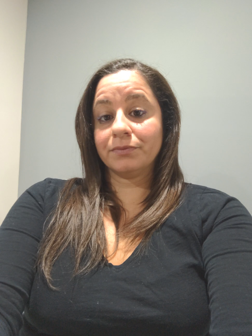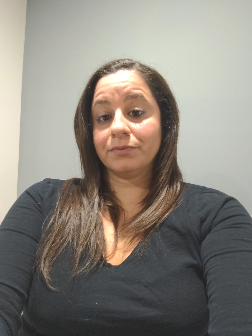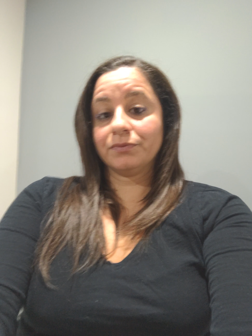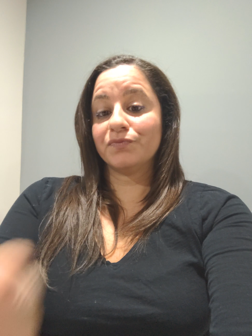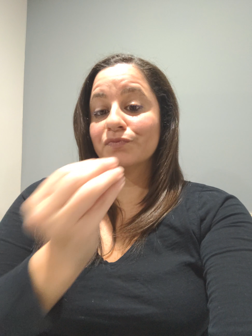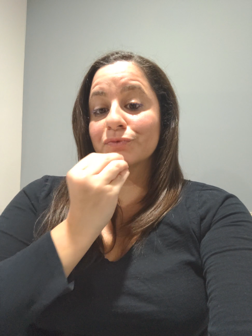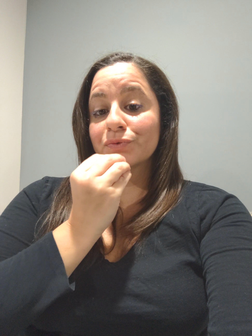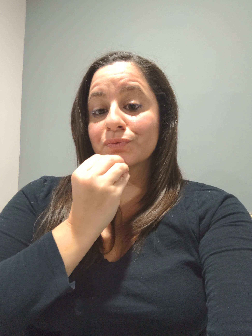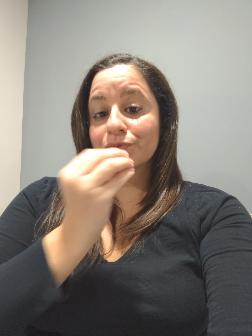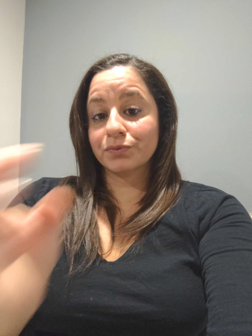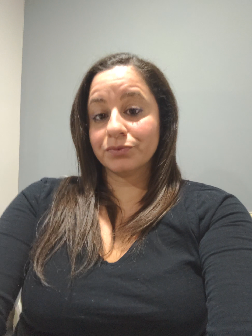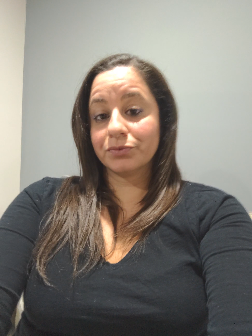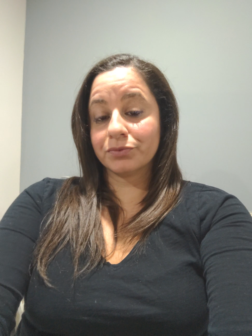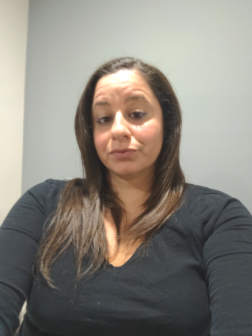food